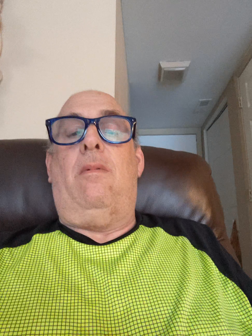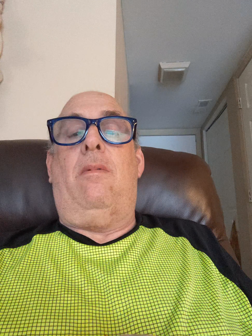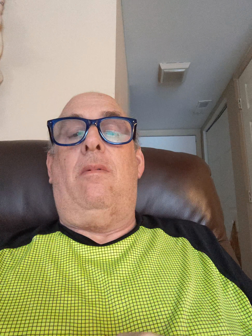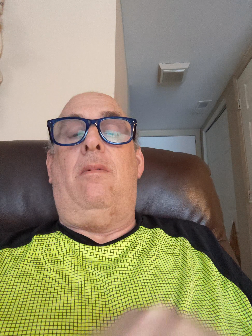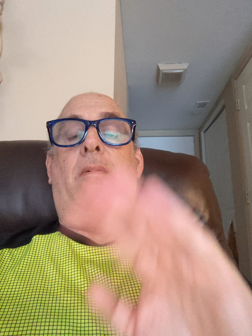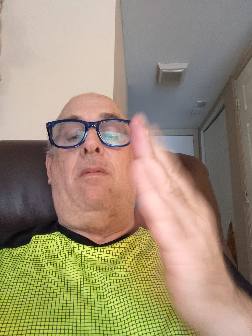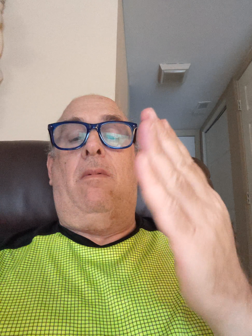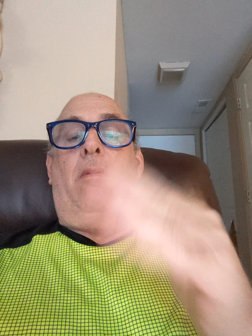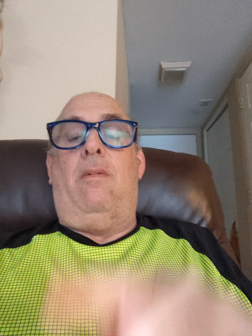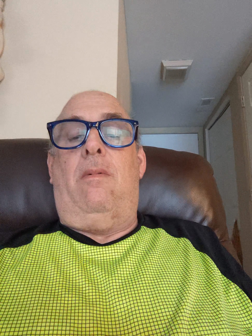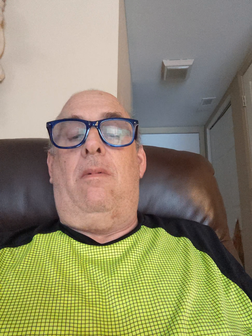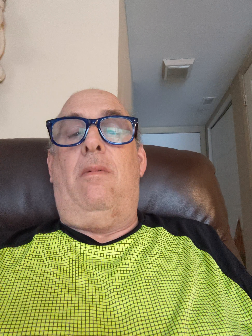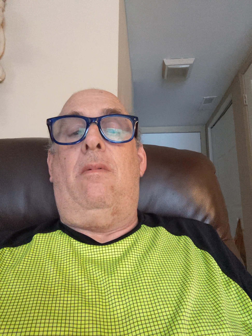book